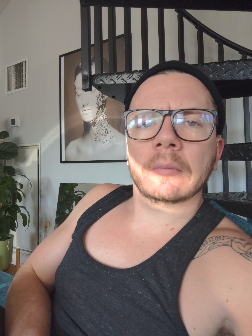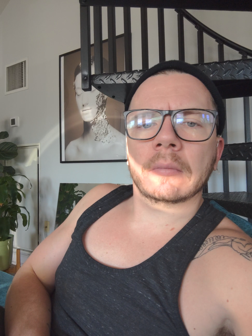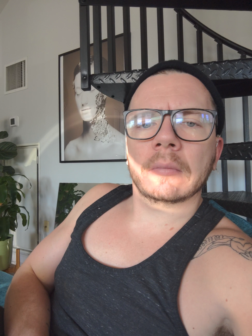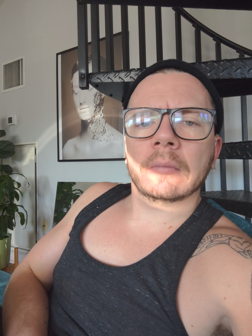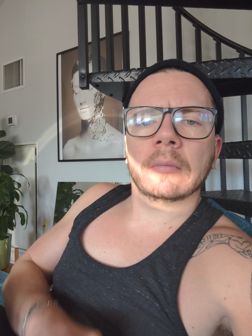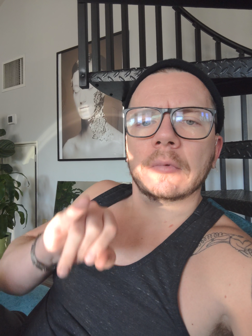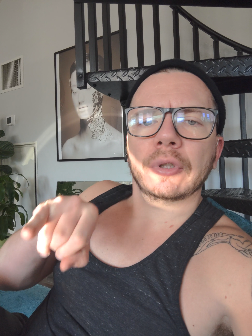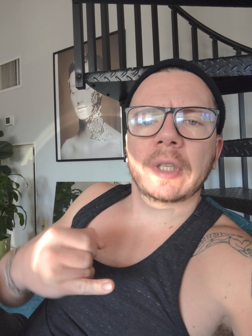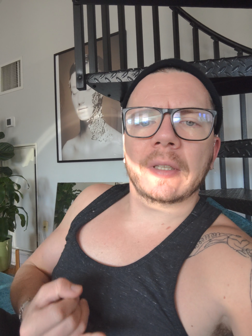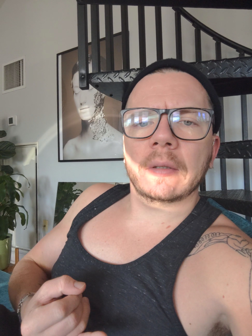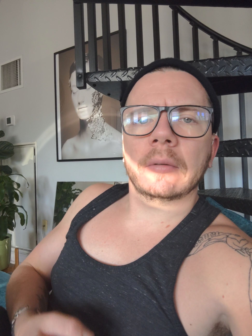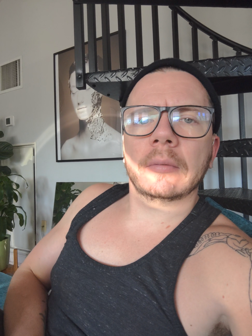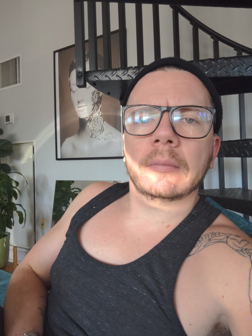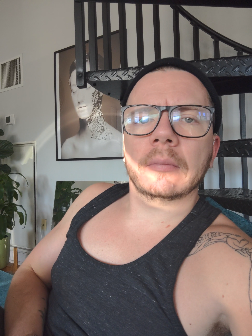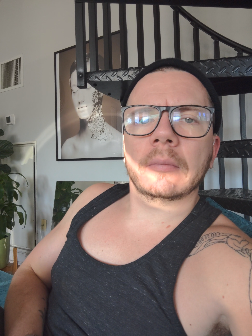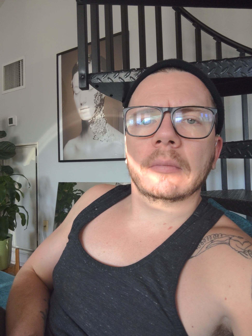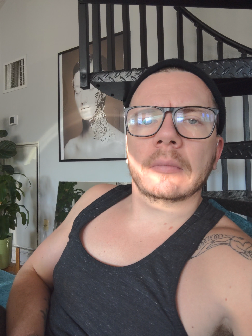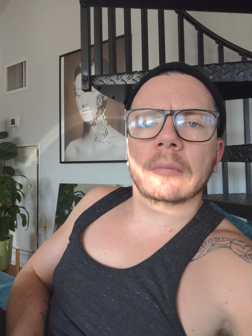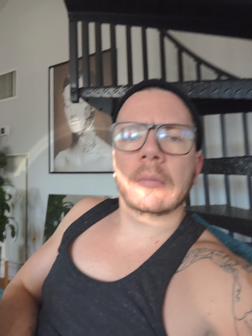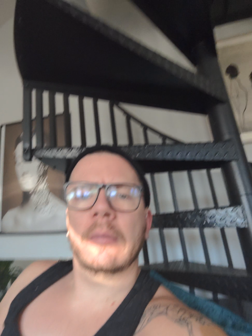jeans